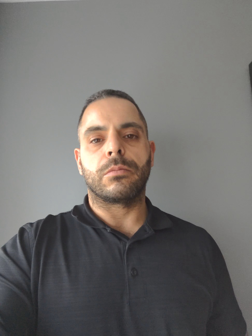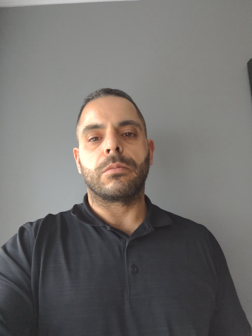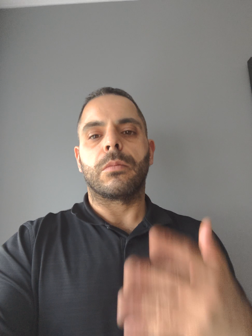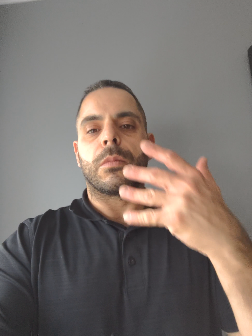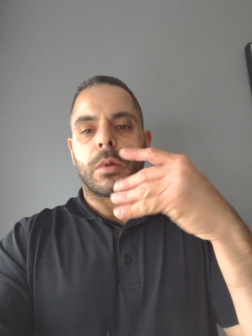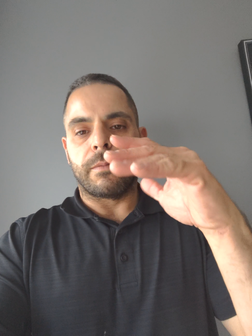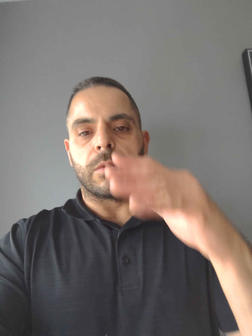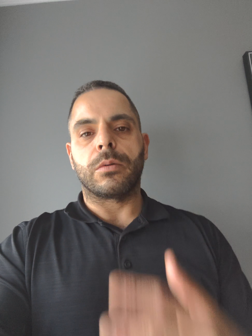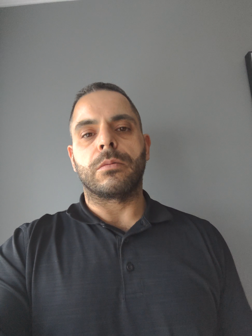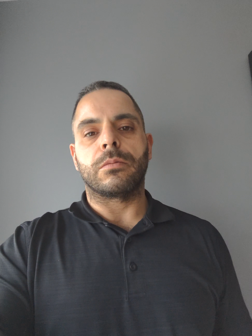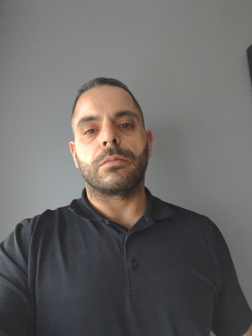after